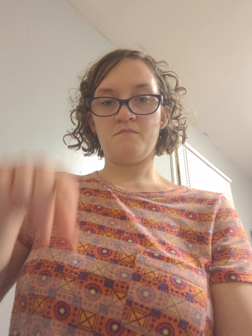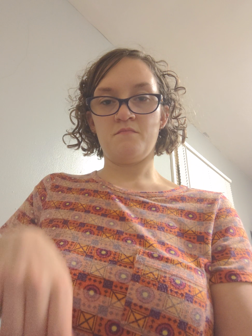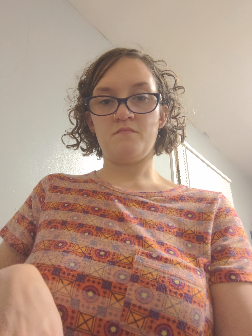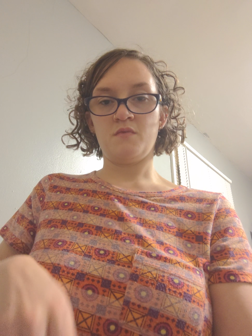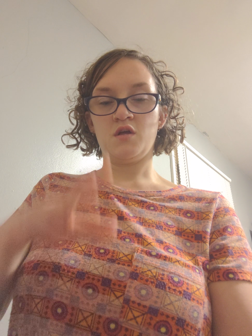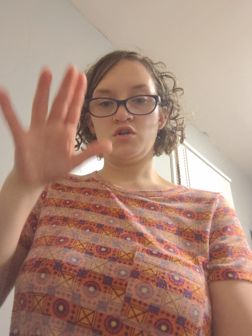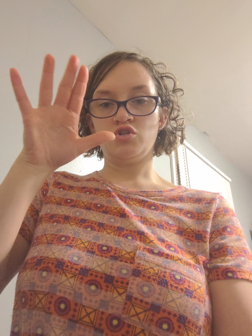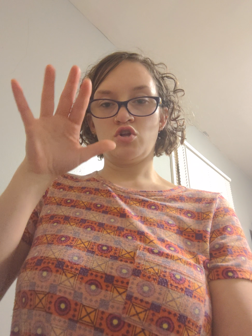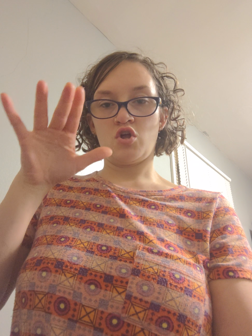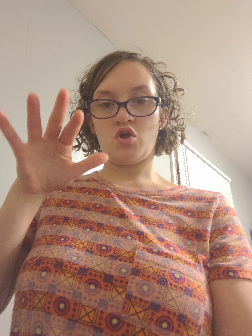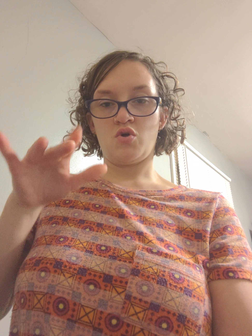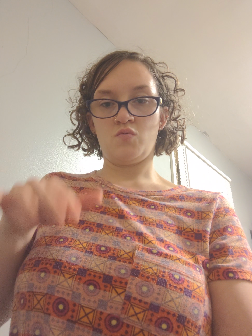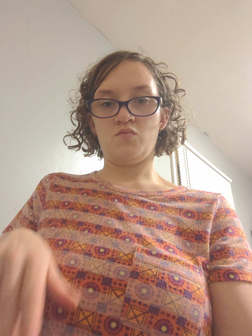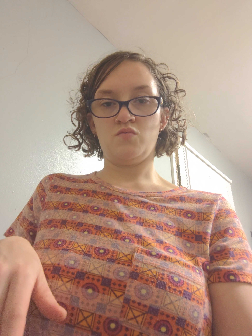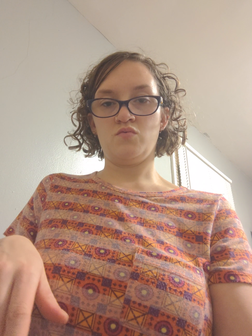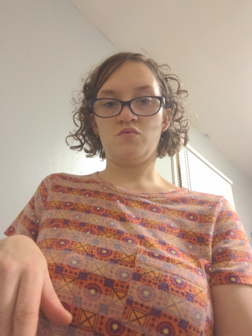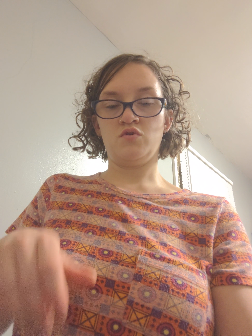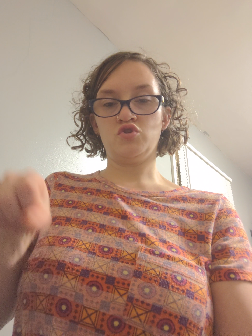snow